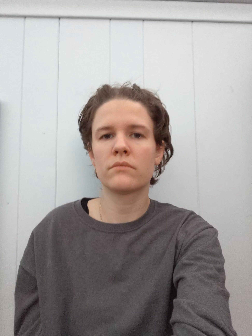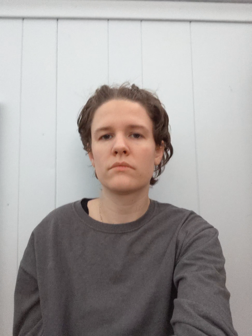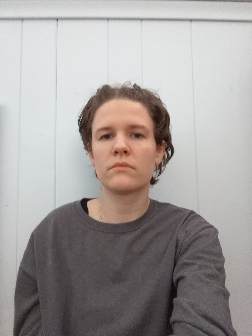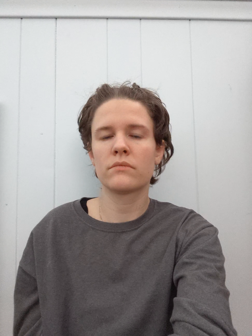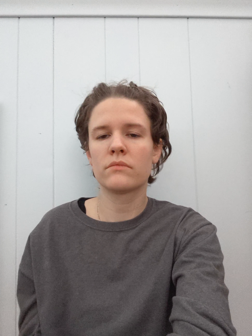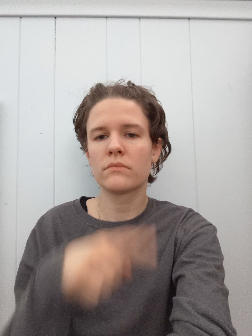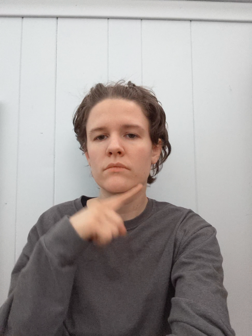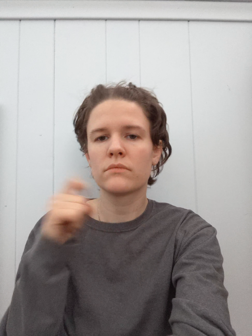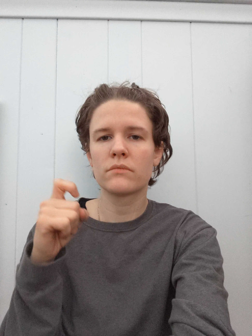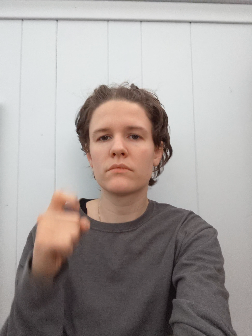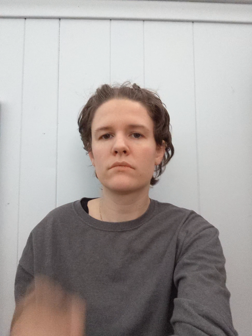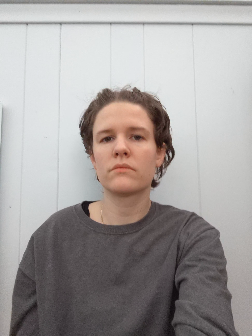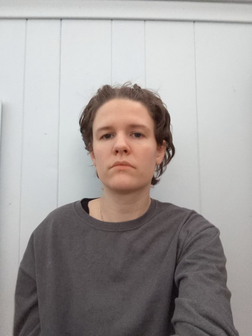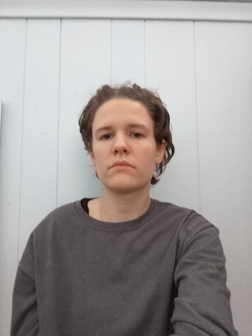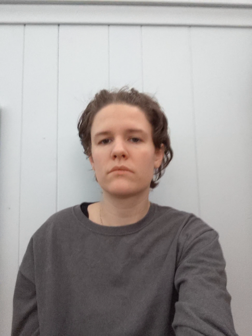dry